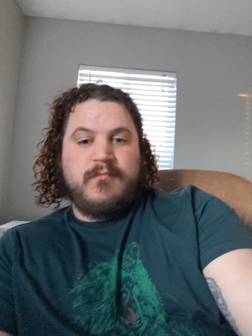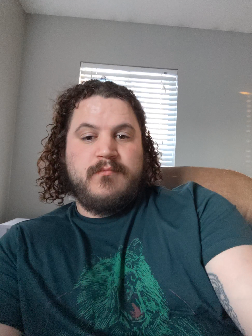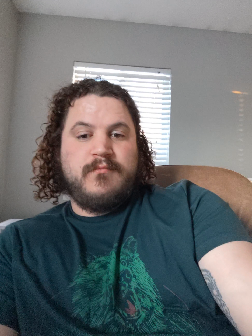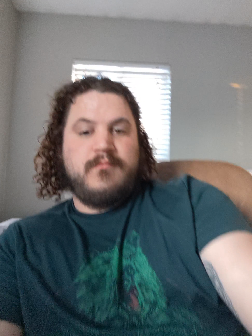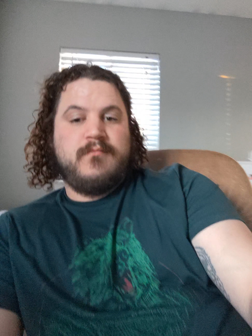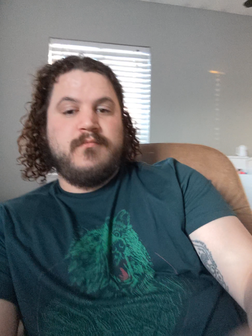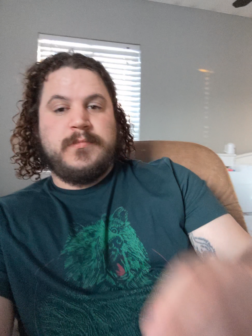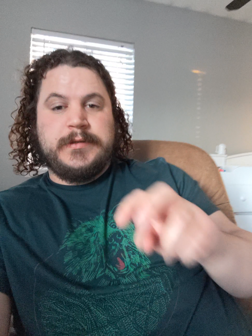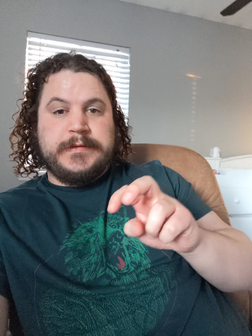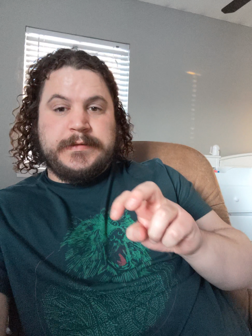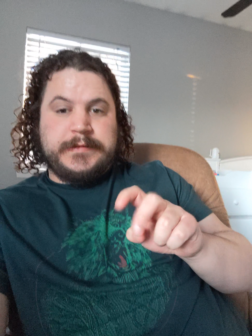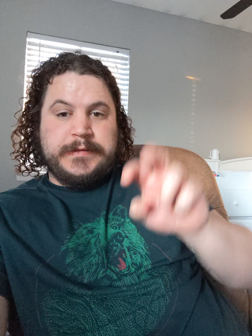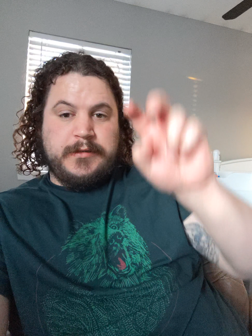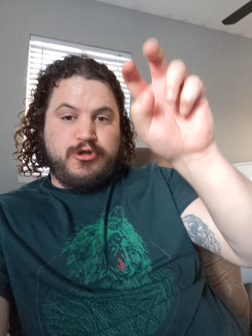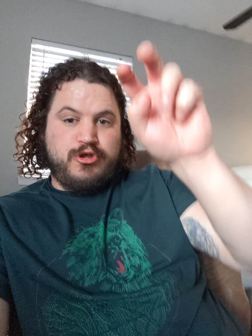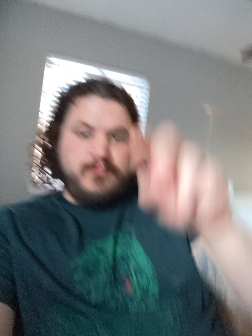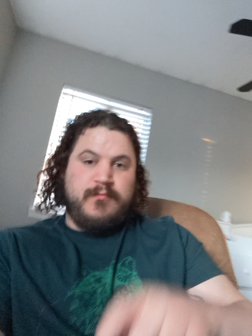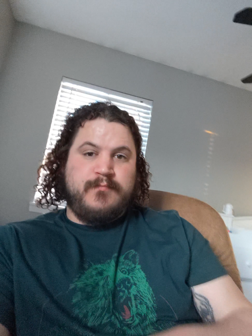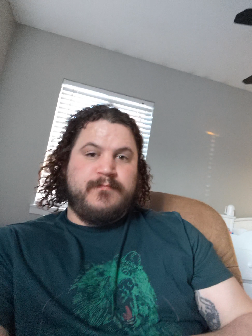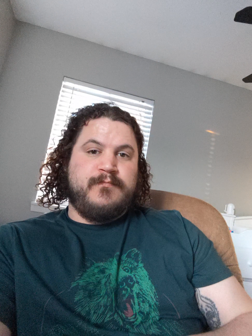stairs